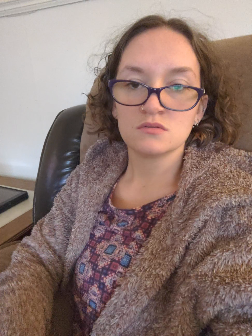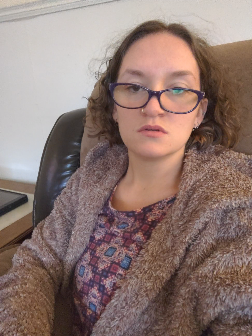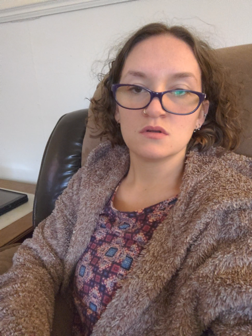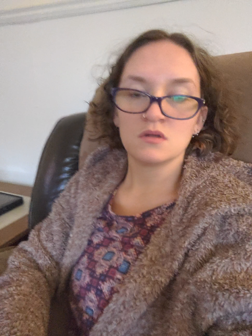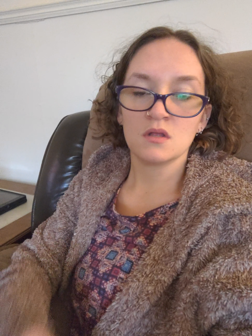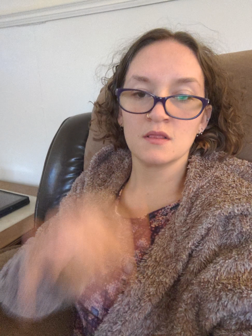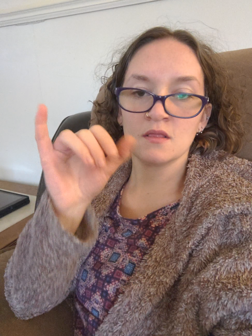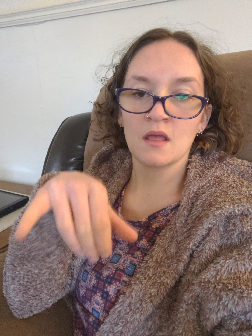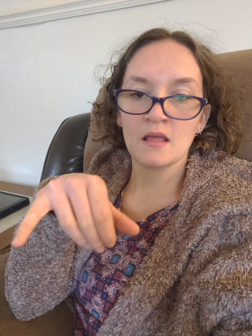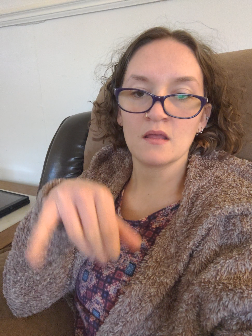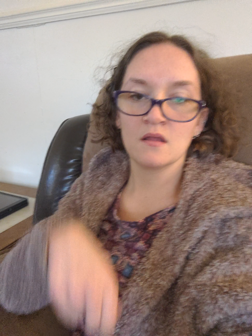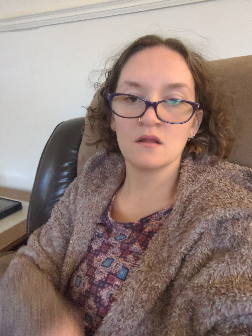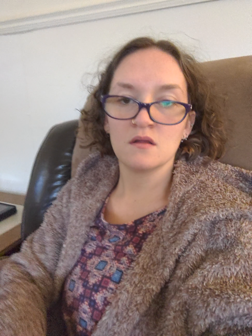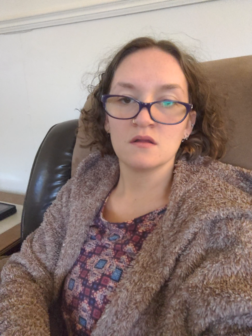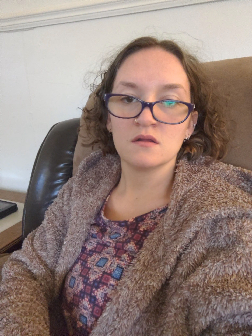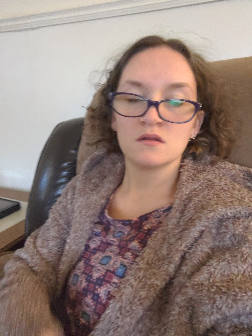that